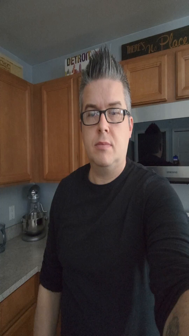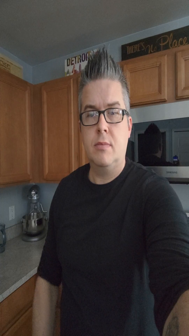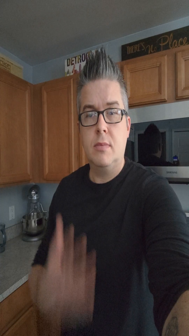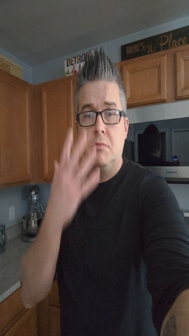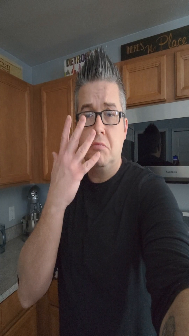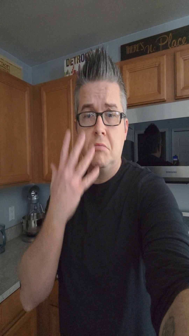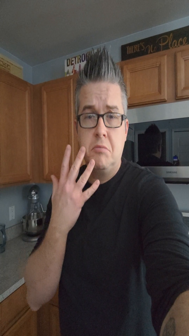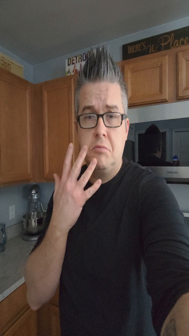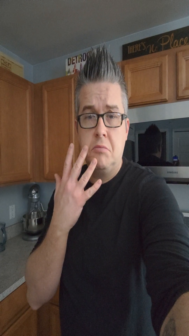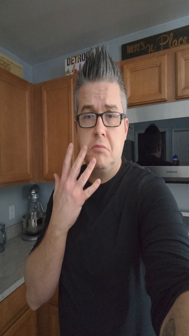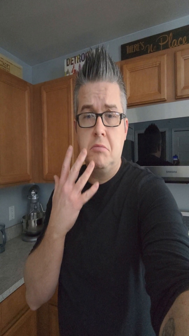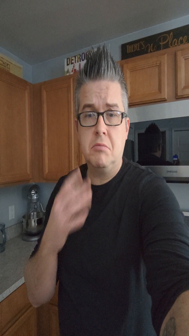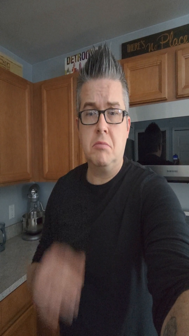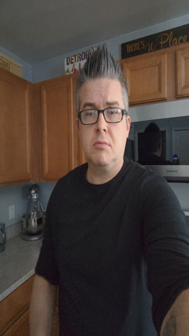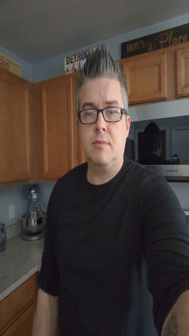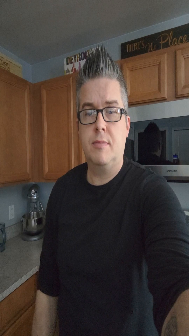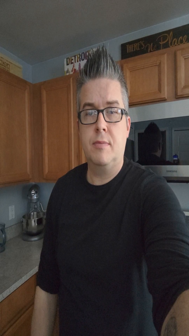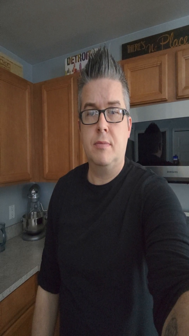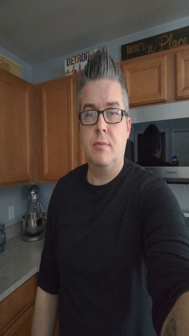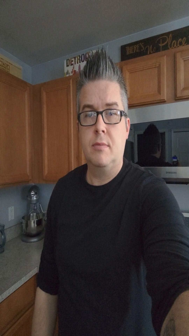sad